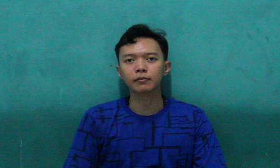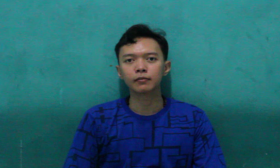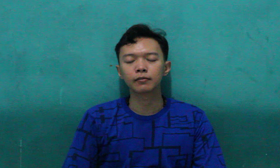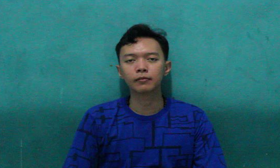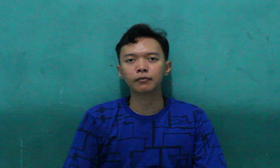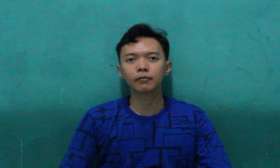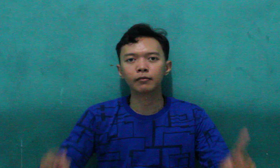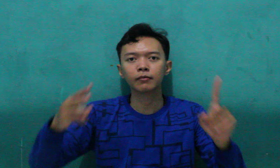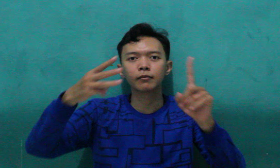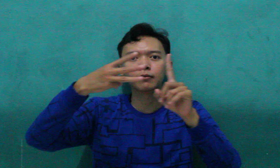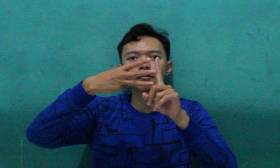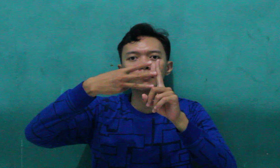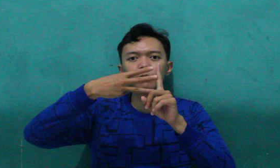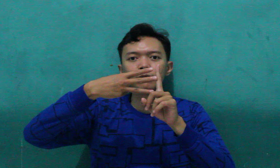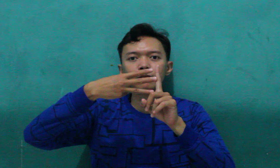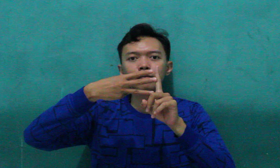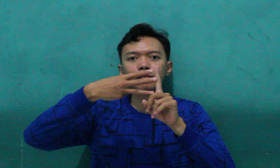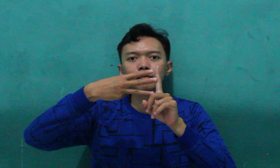B